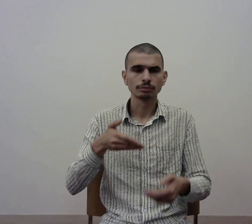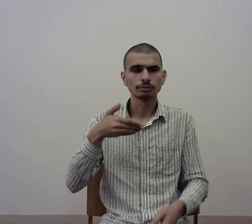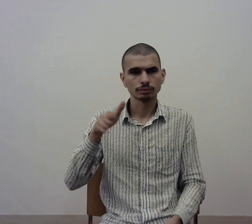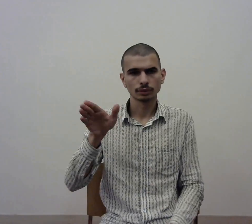getmək